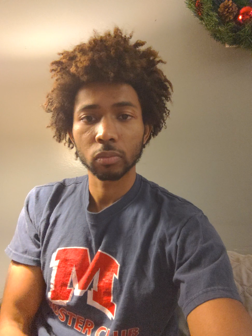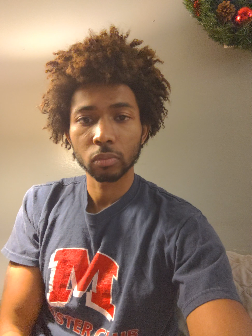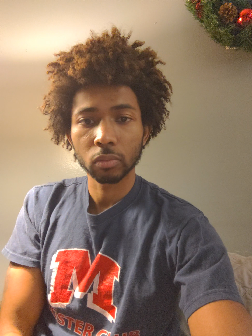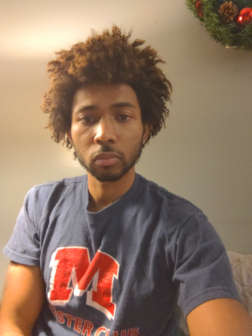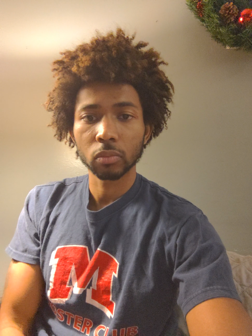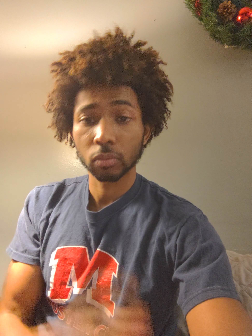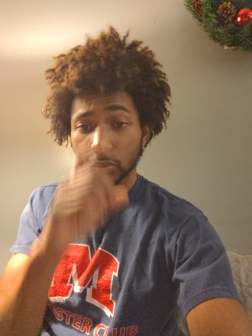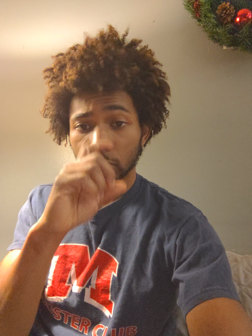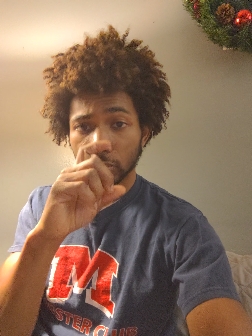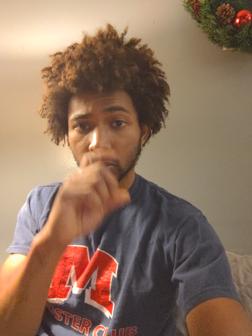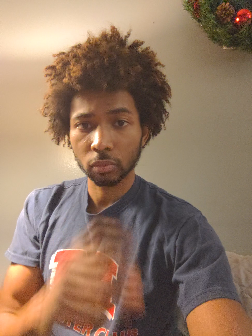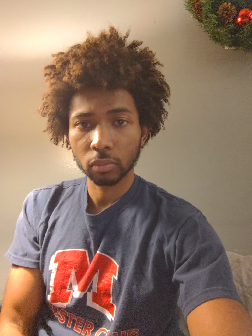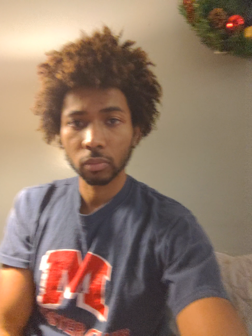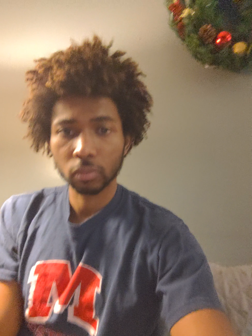doll